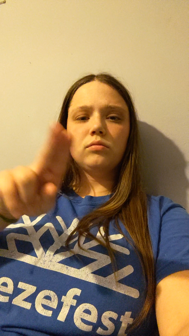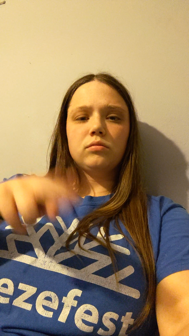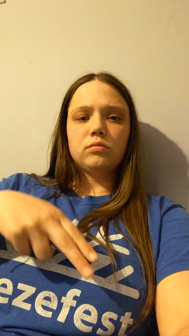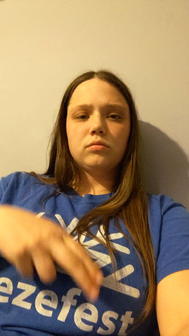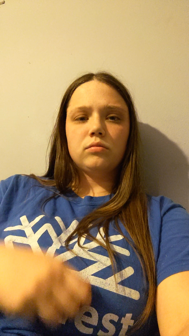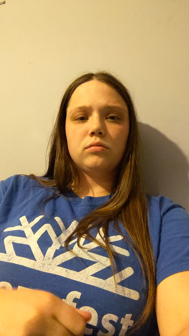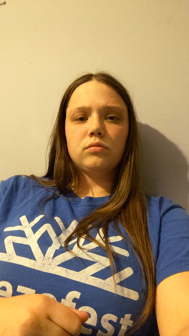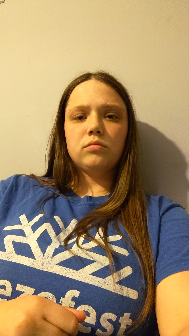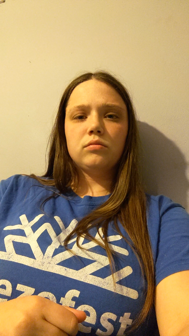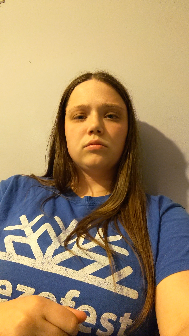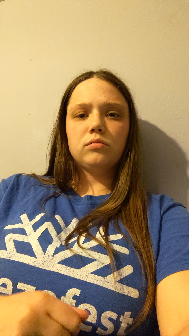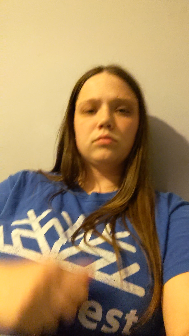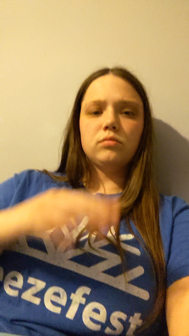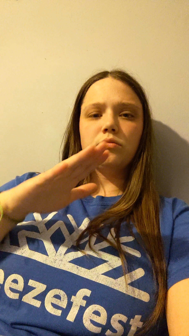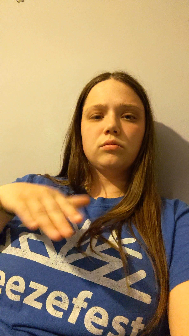children